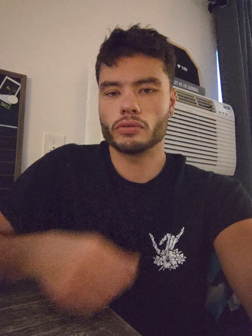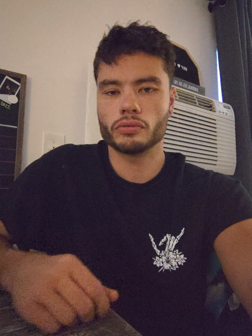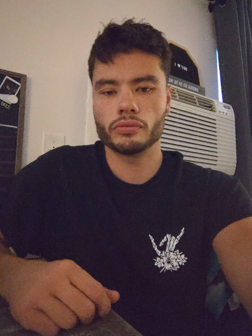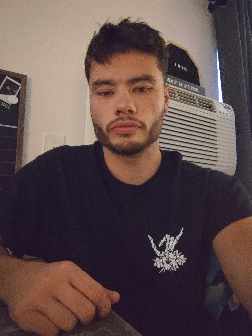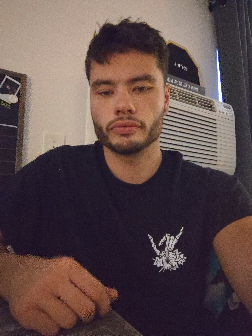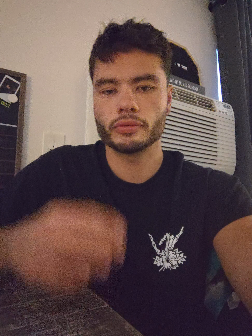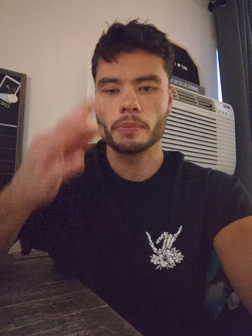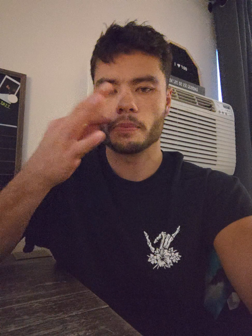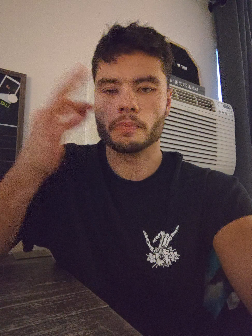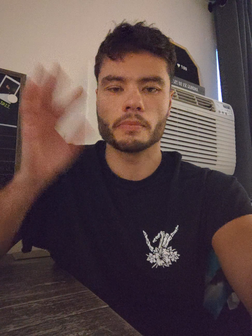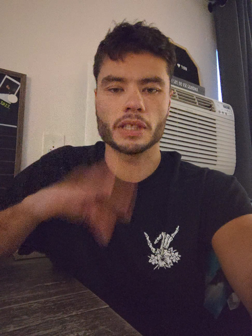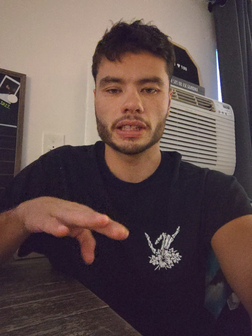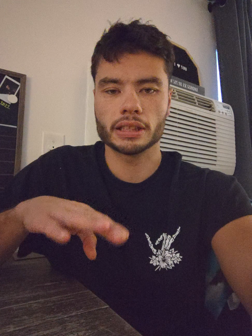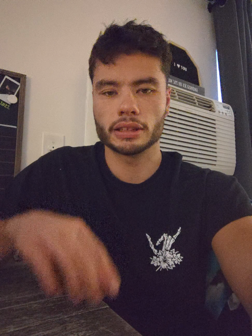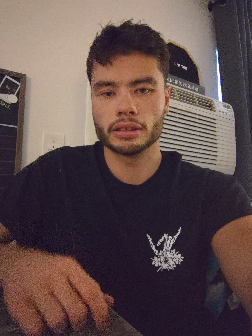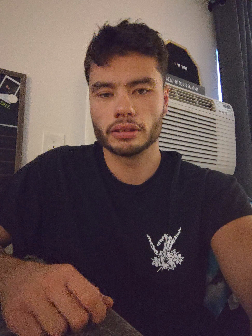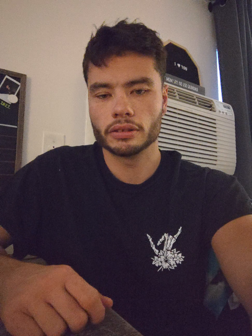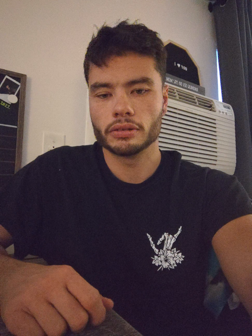bee